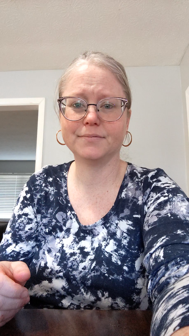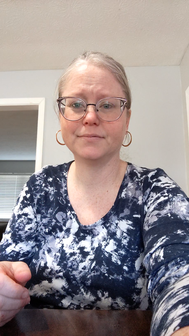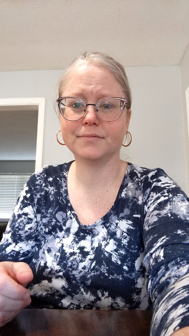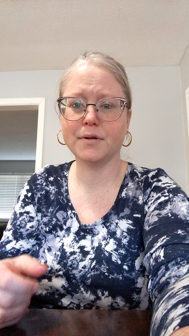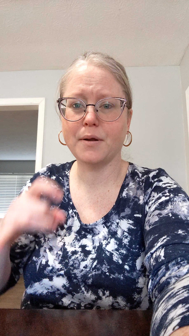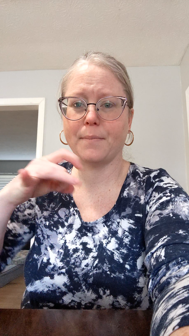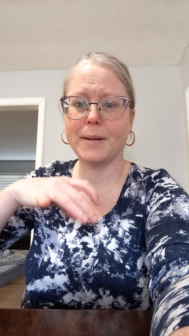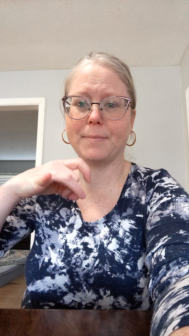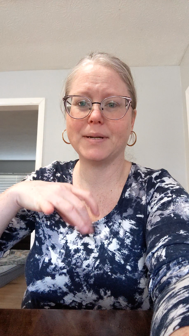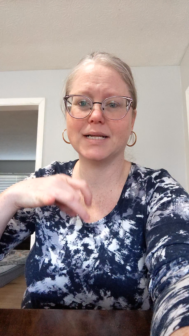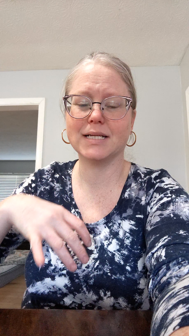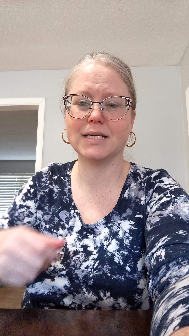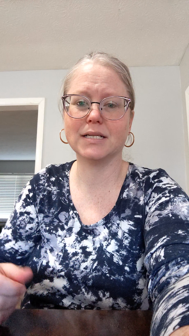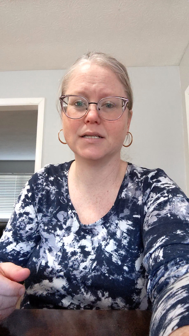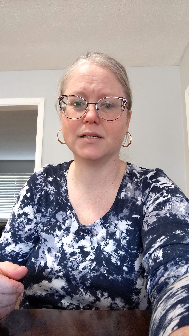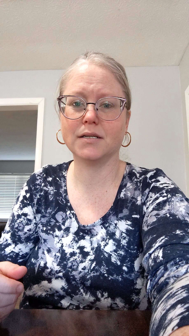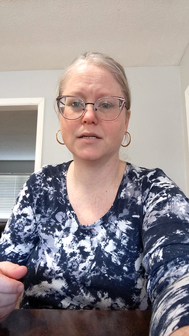pumpkin